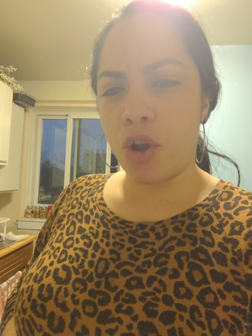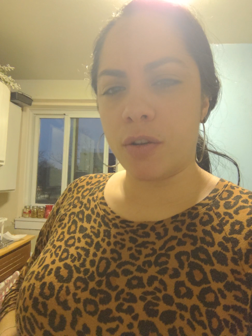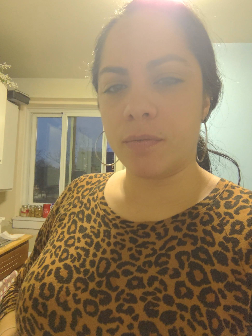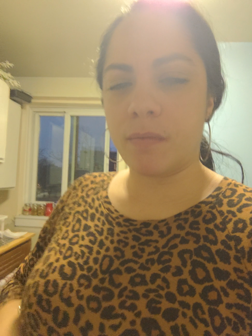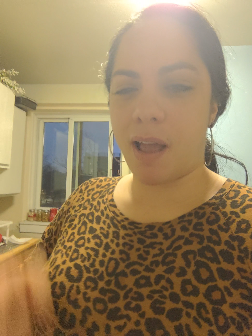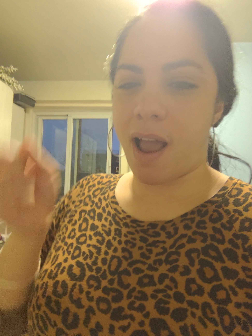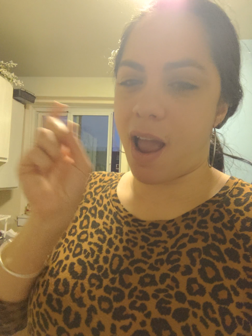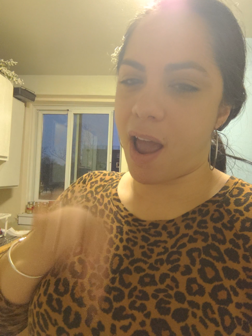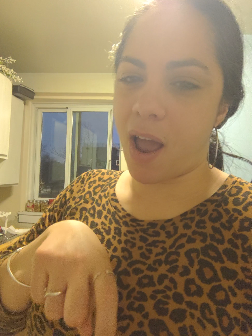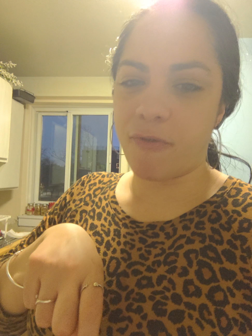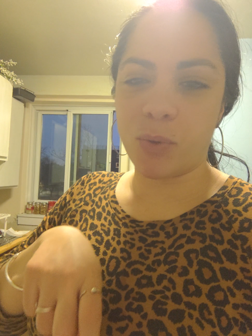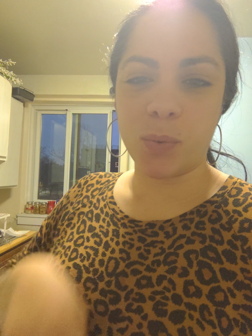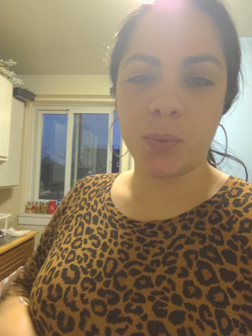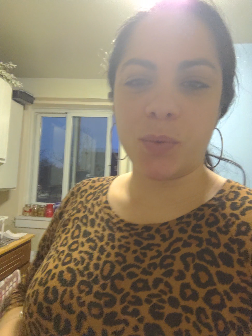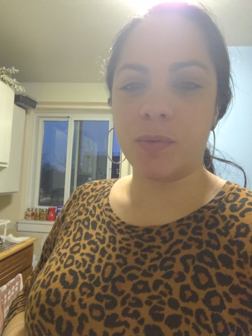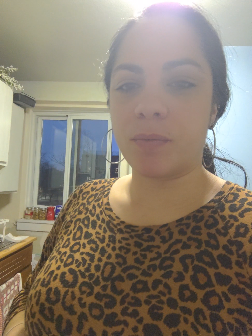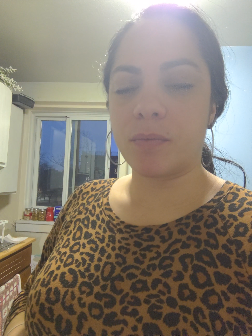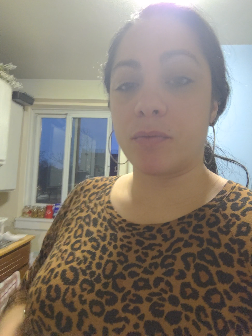have to